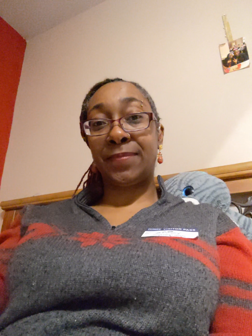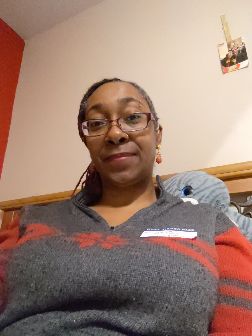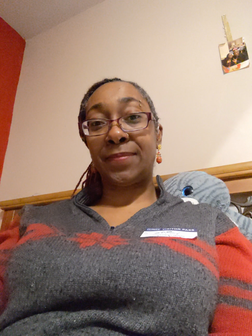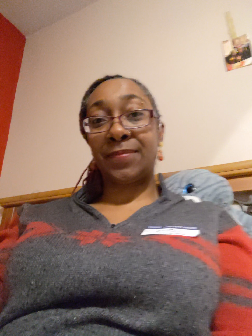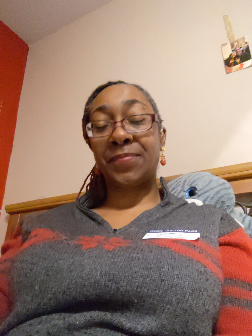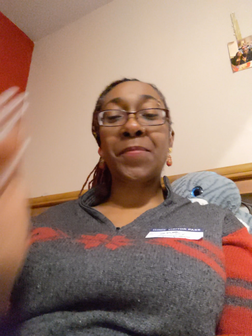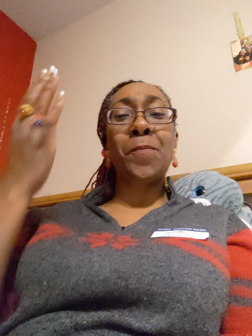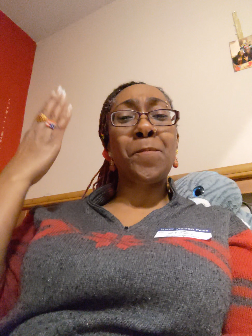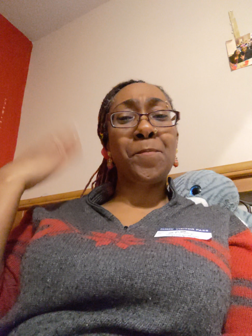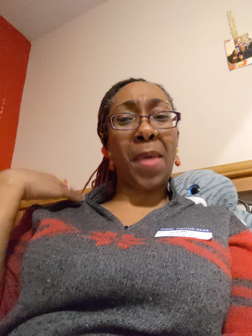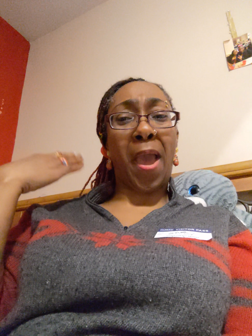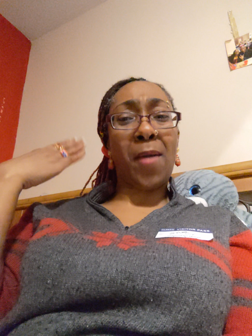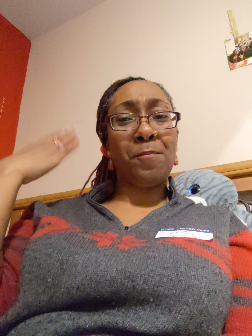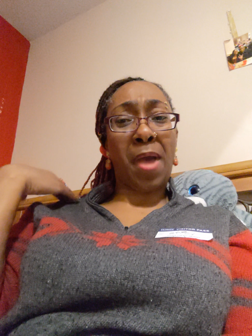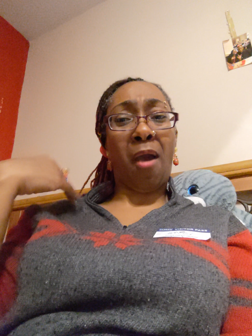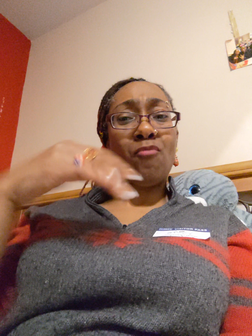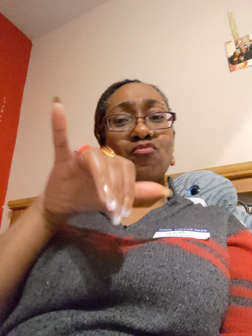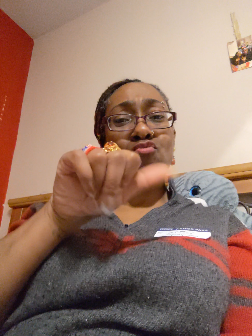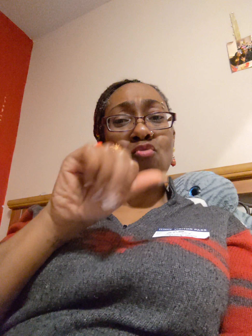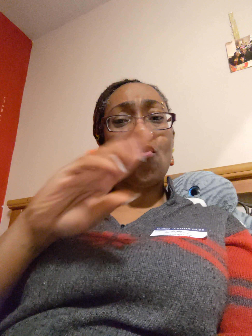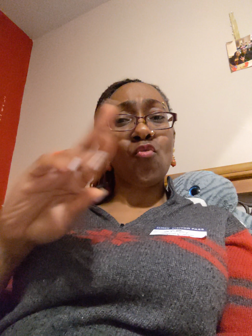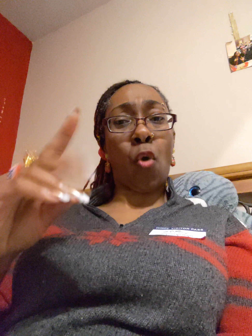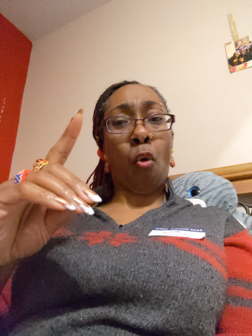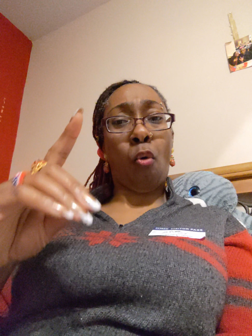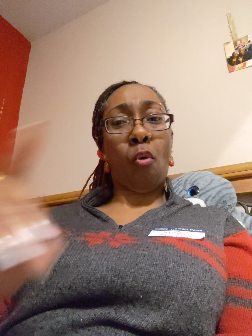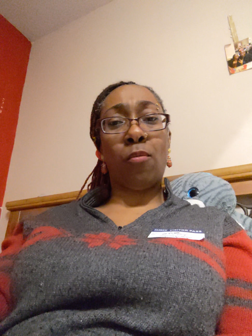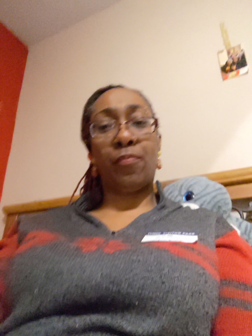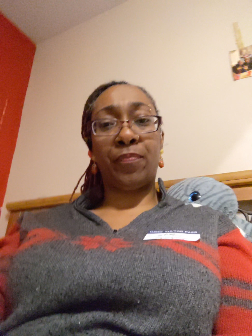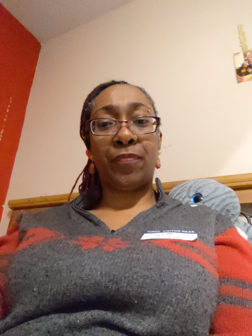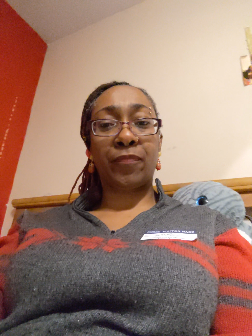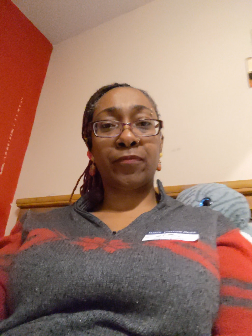backyard